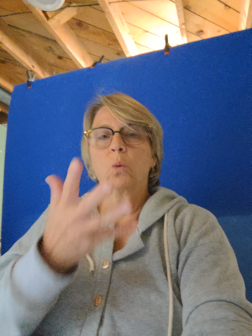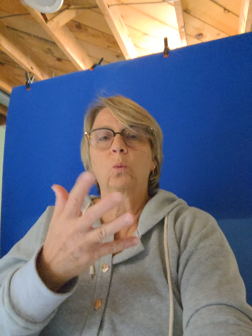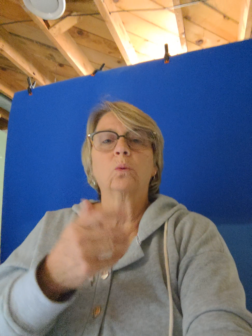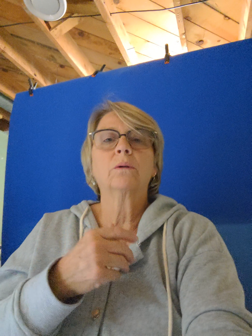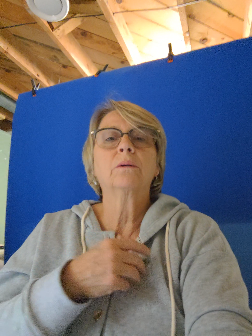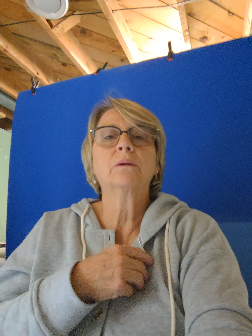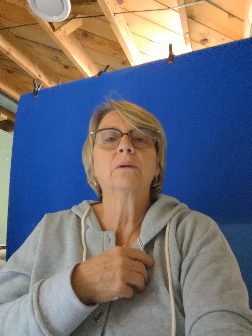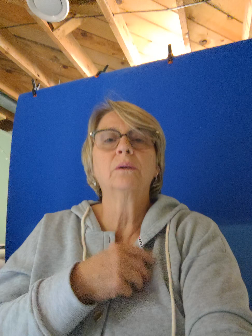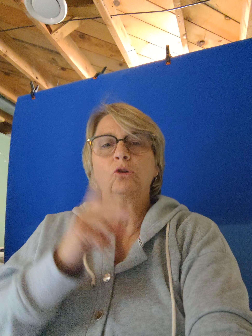balloon